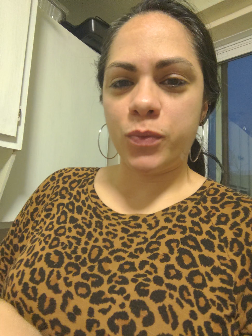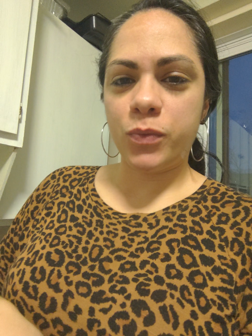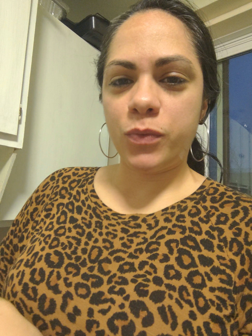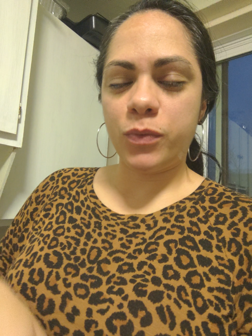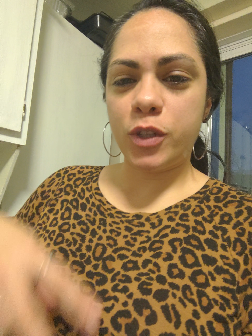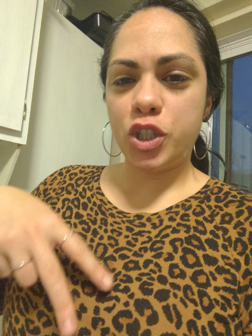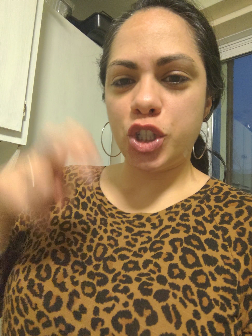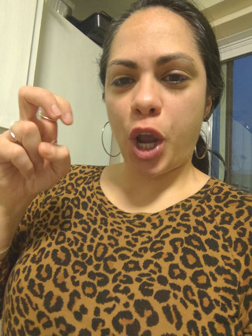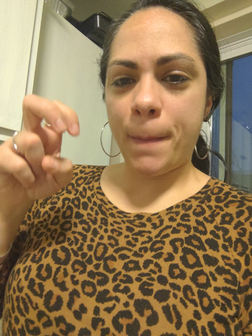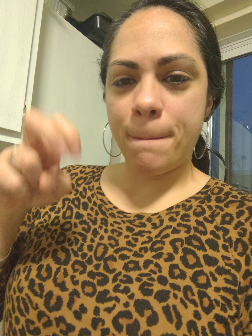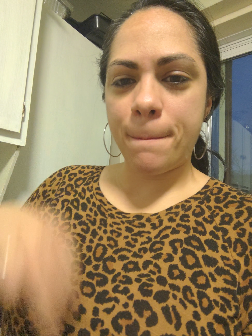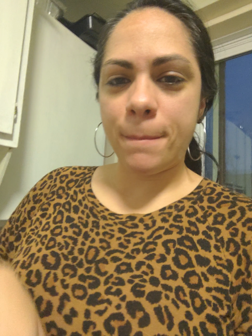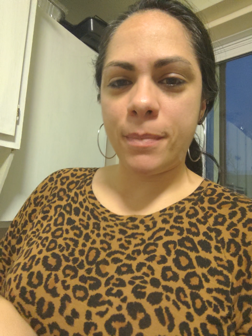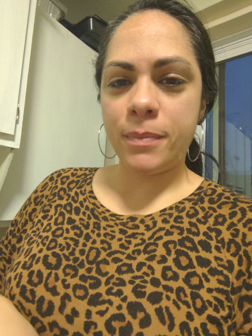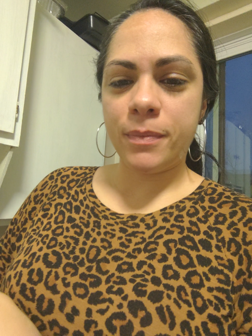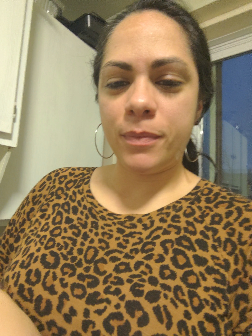jump